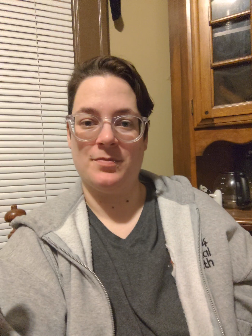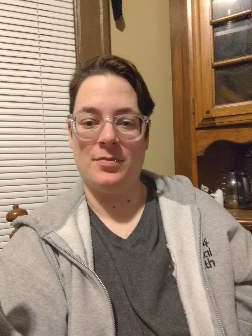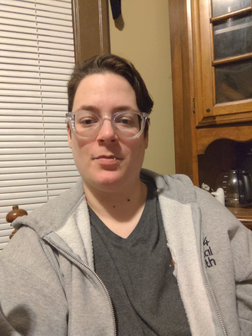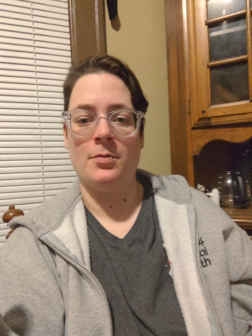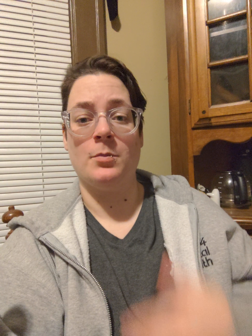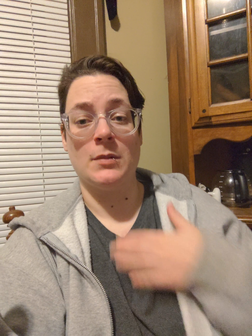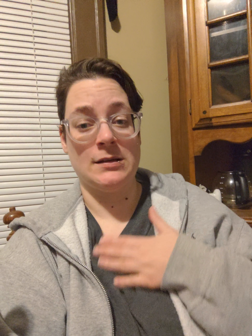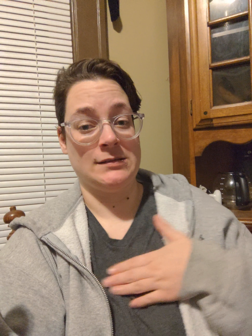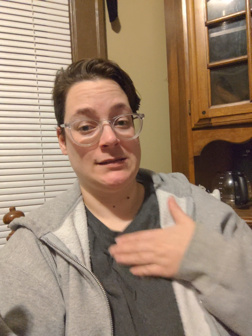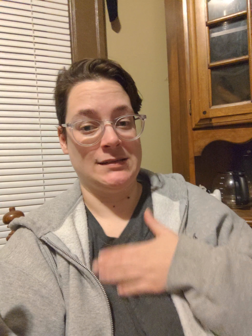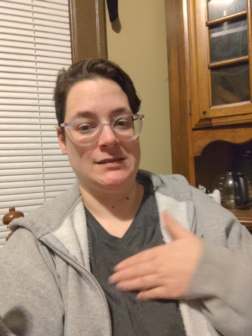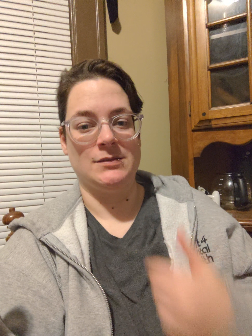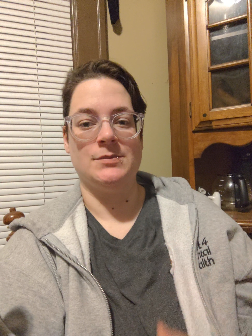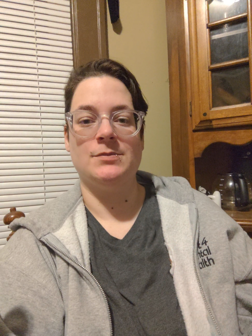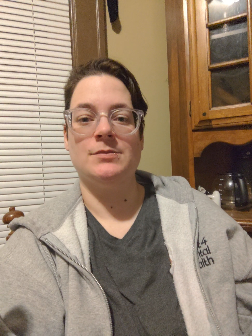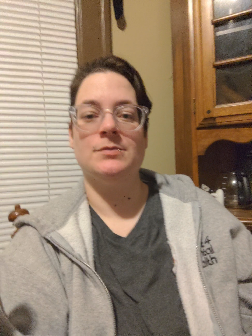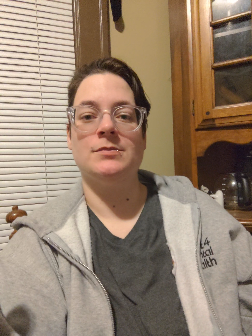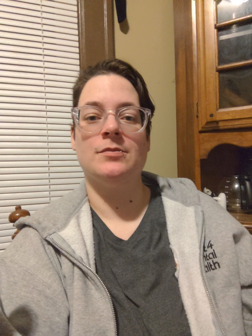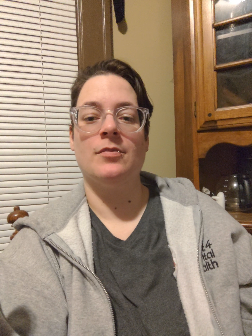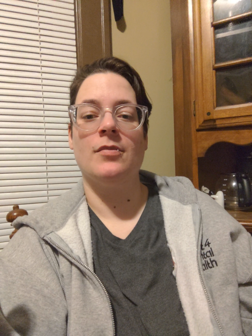please